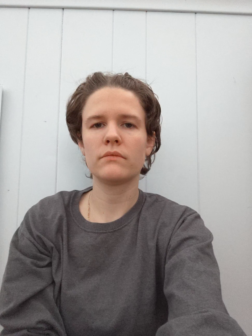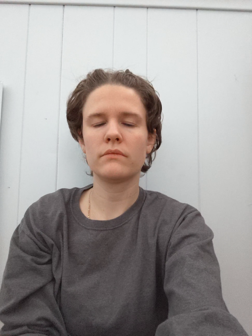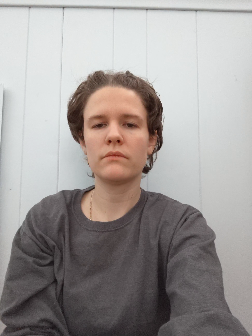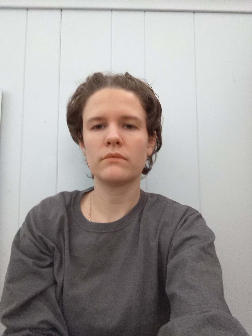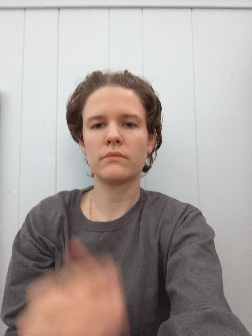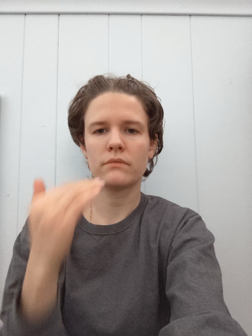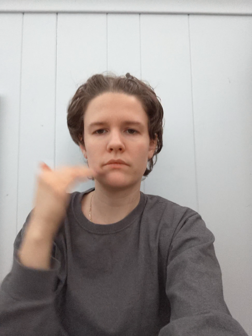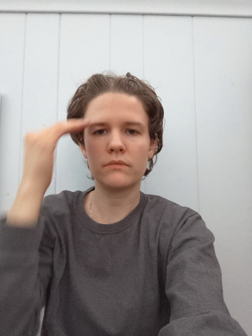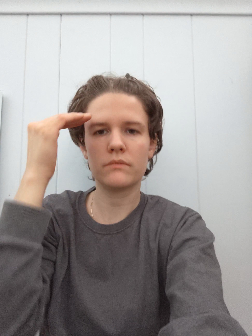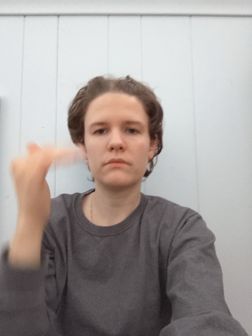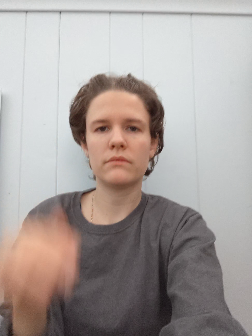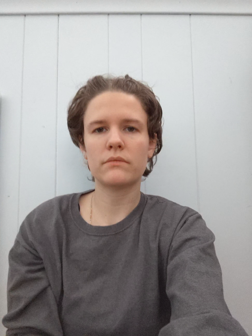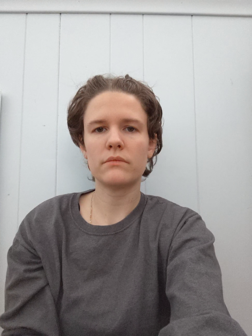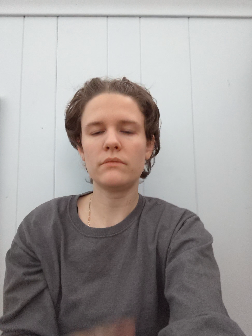head